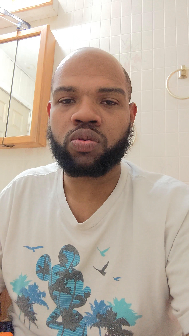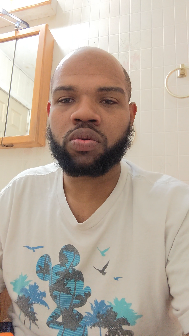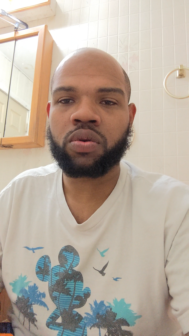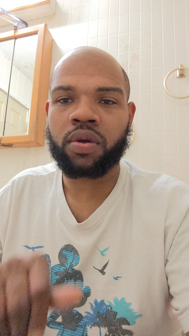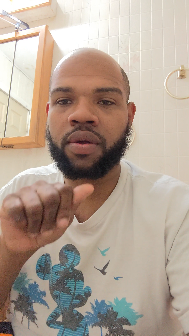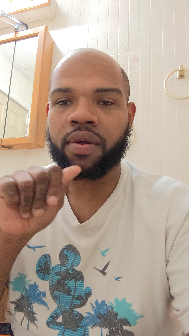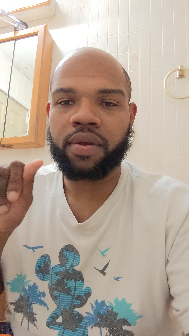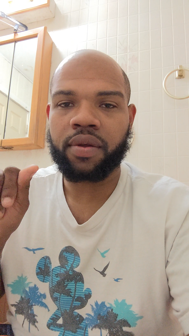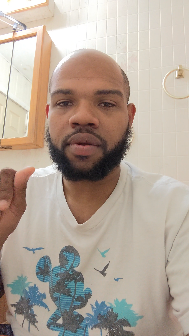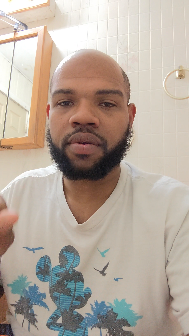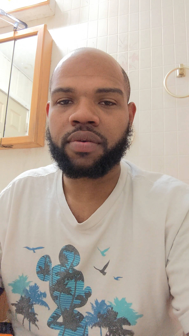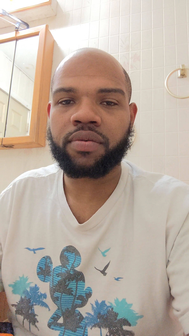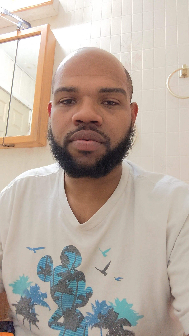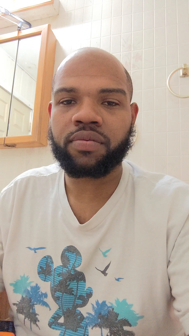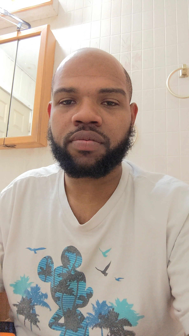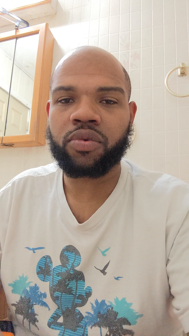a